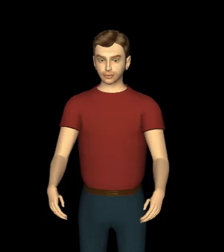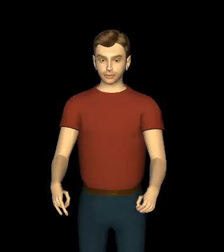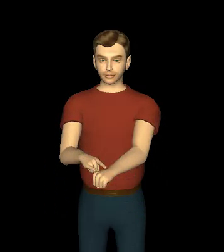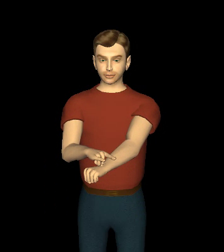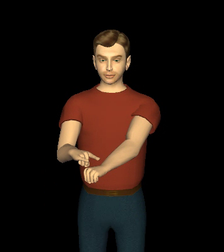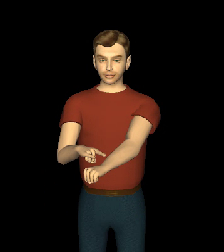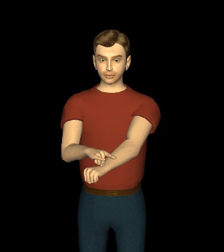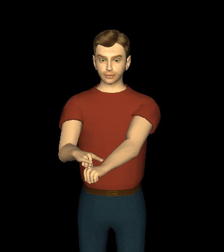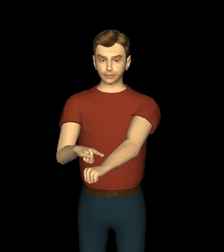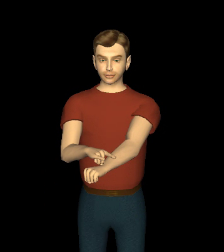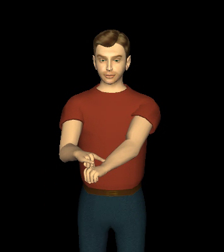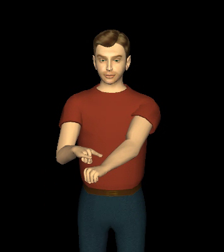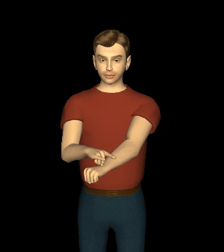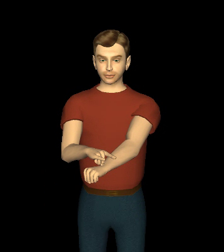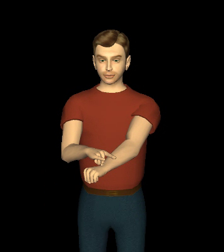ساعة